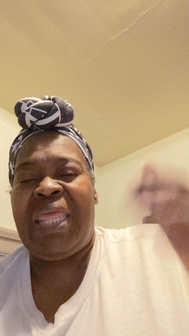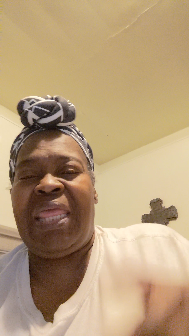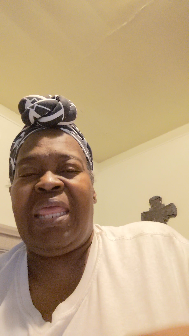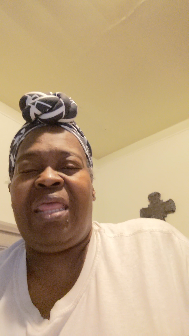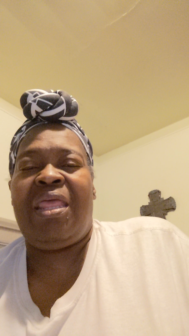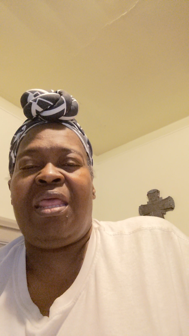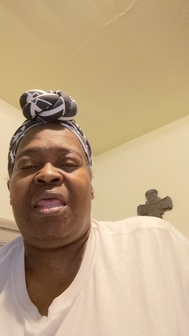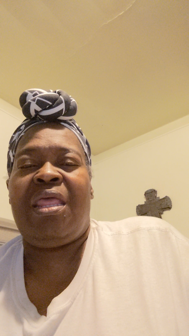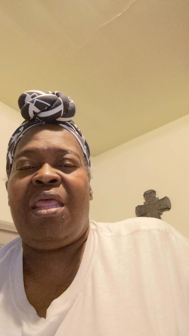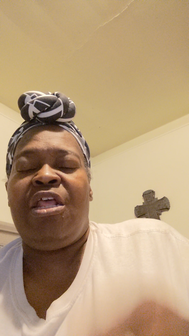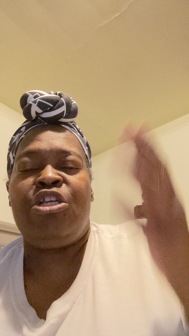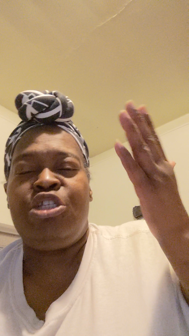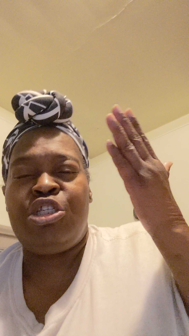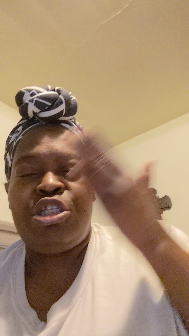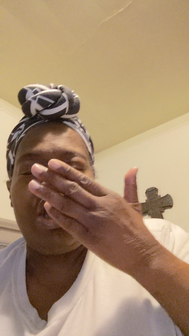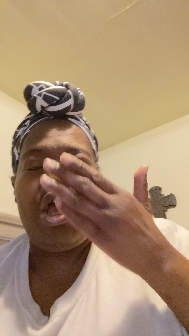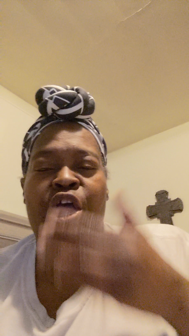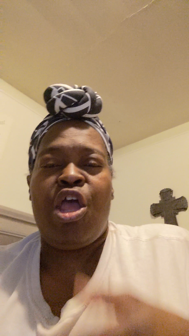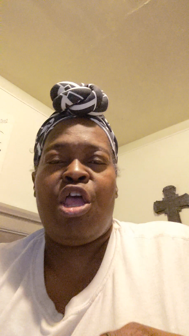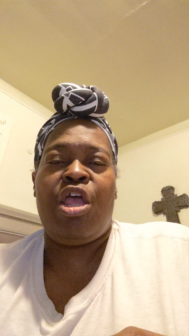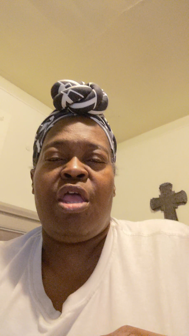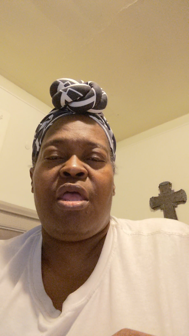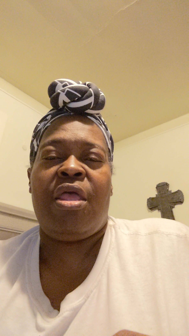dark